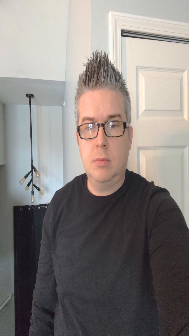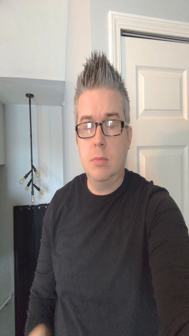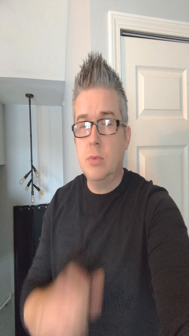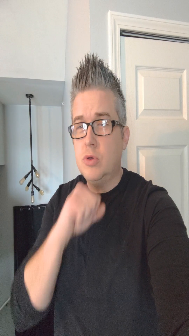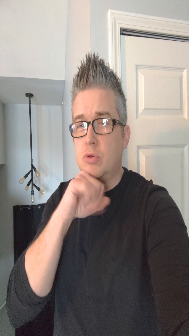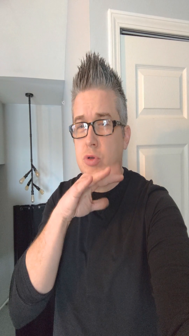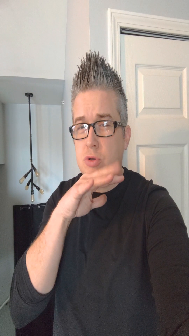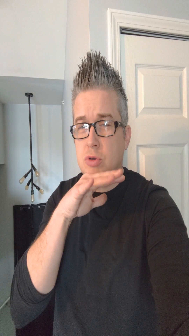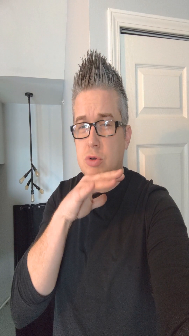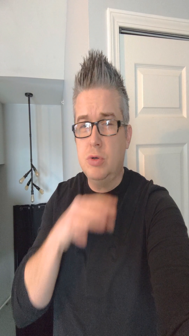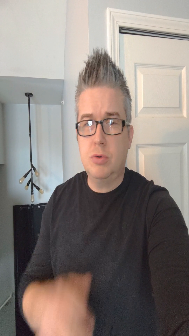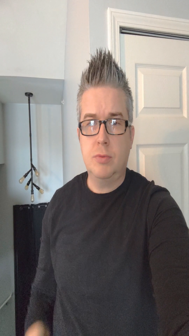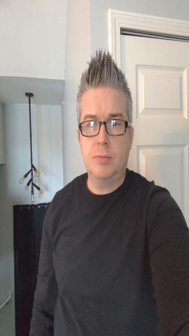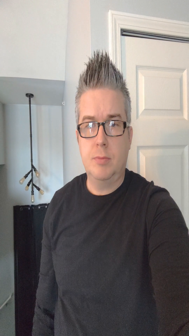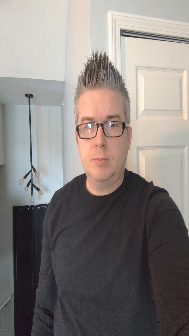dirty